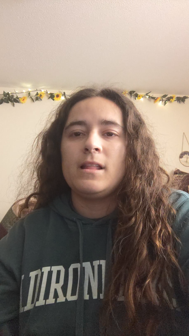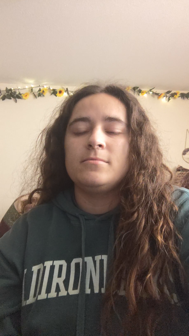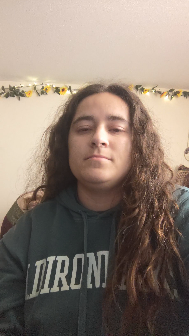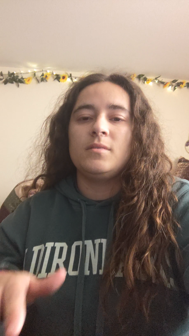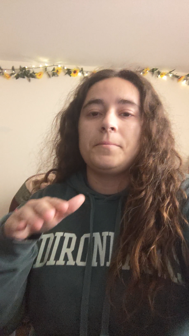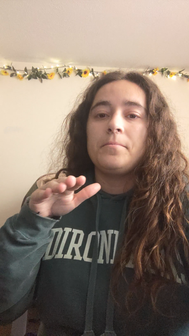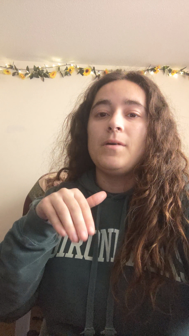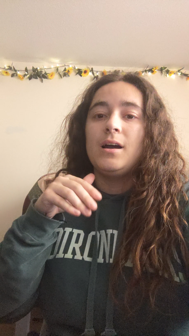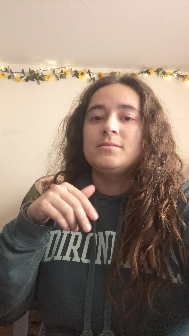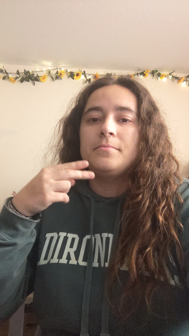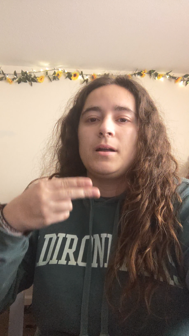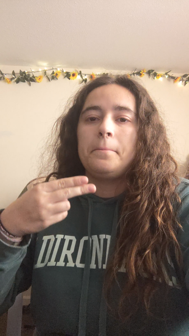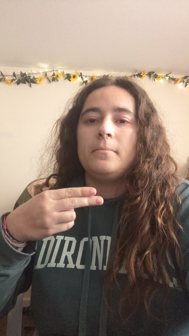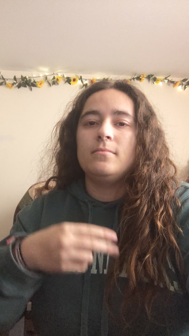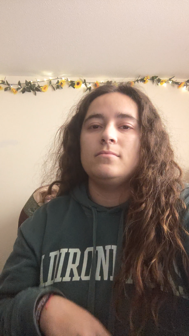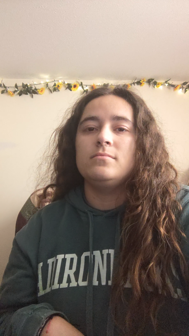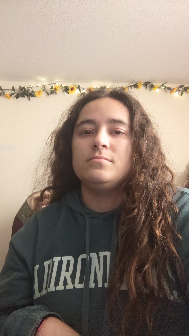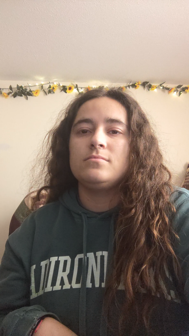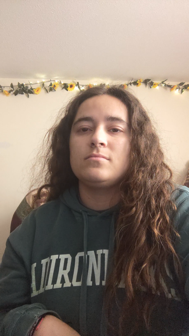pet's name